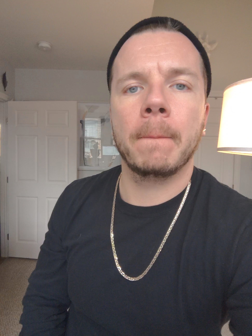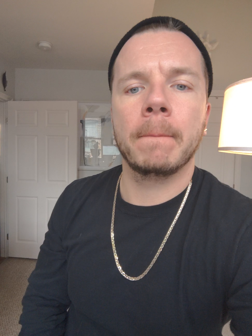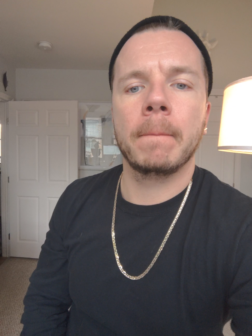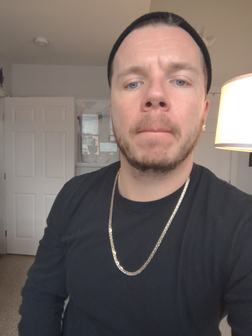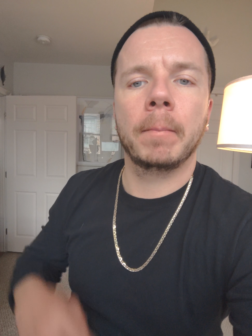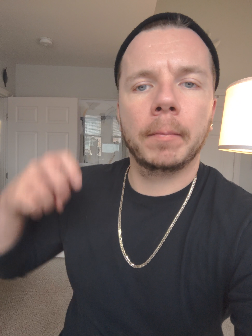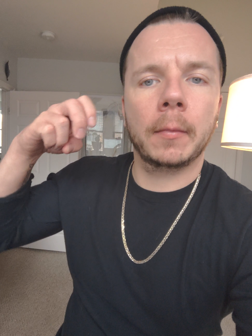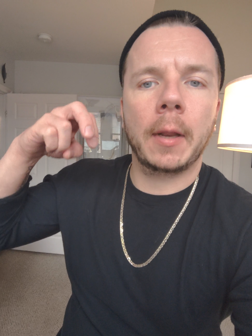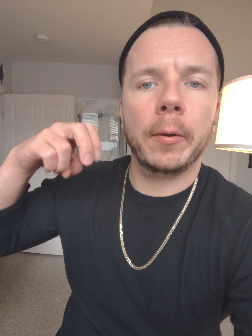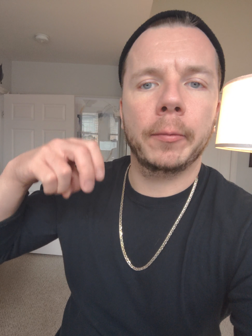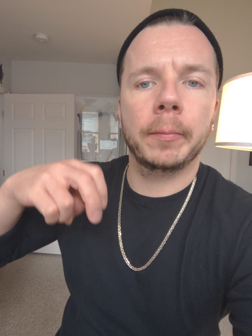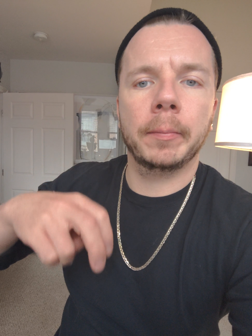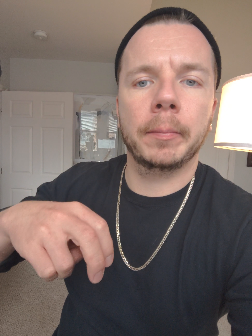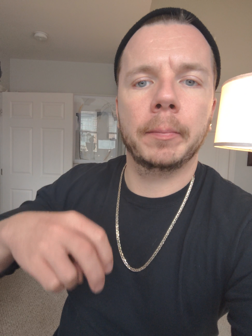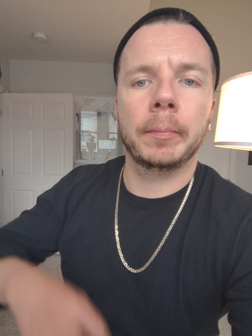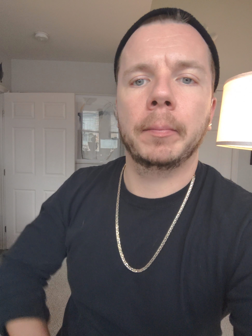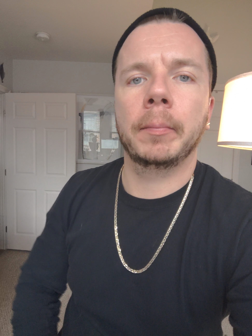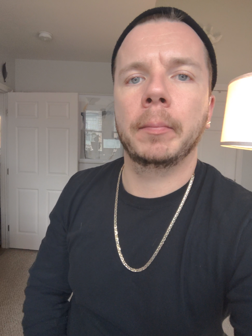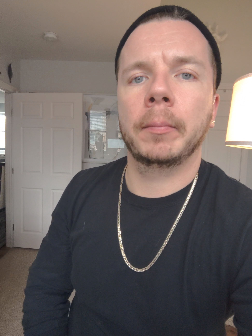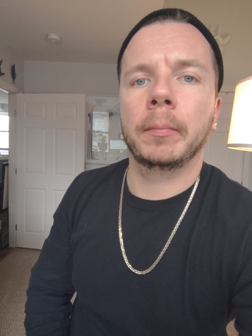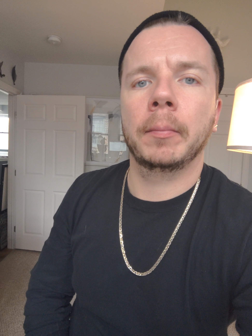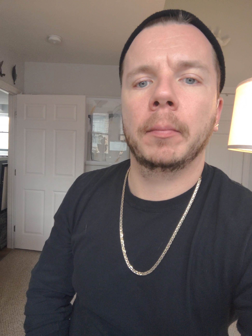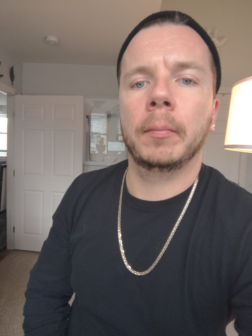stairs